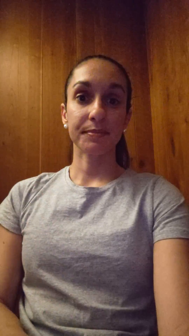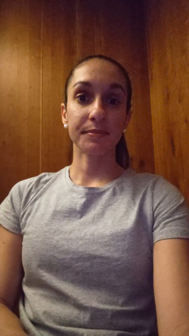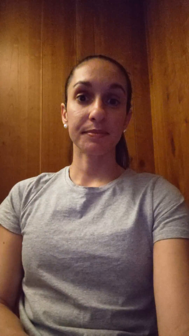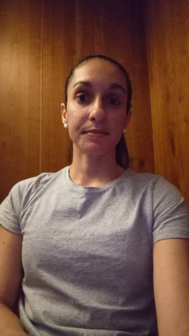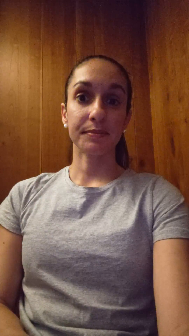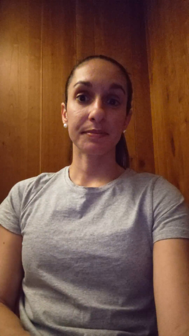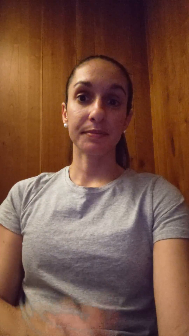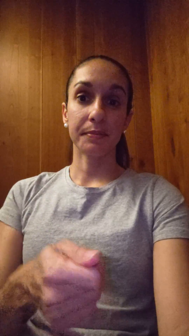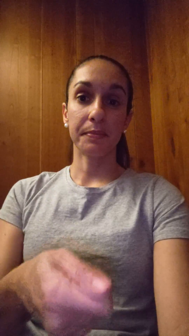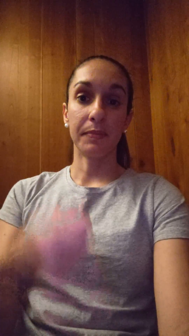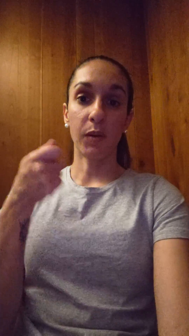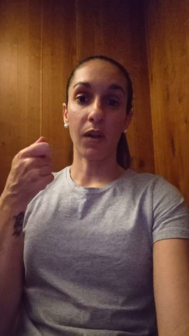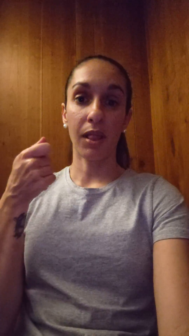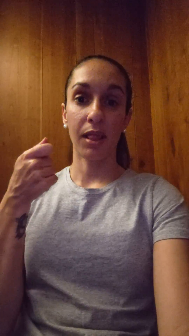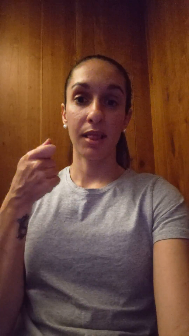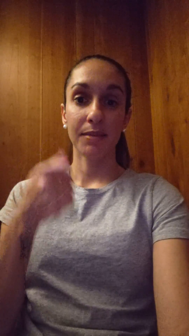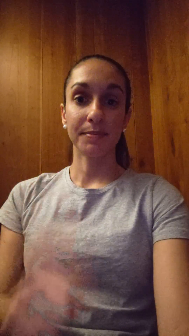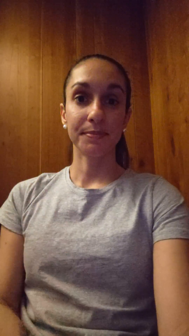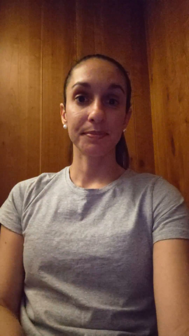pull